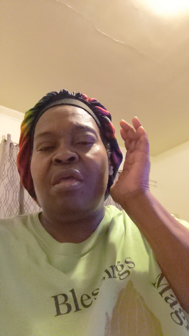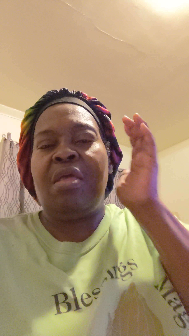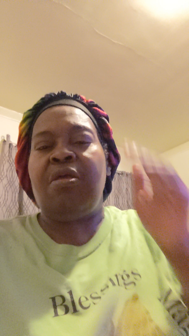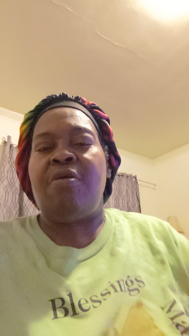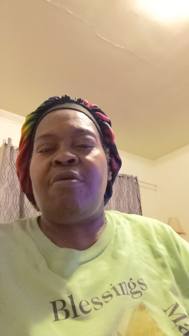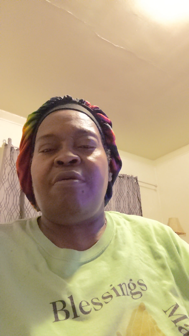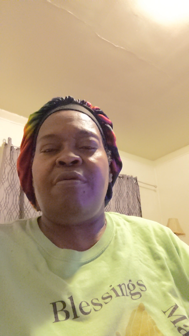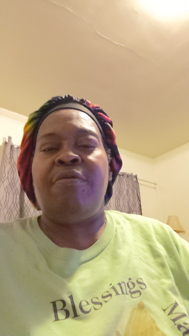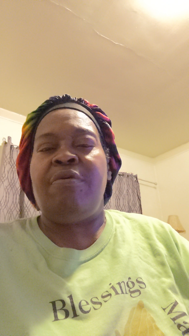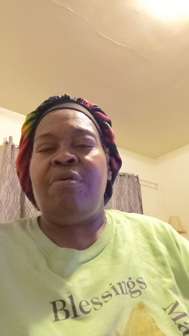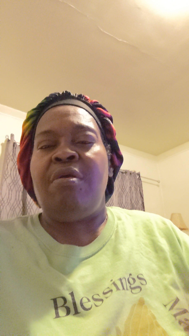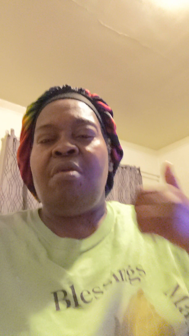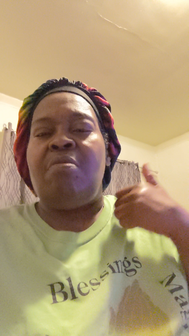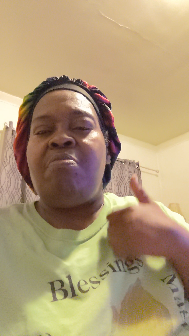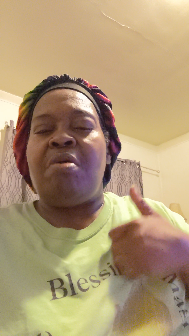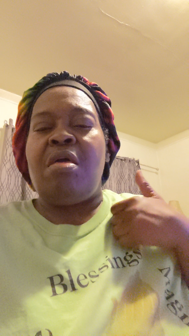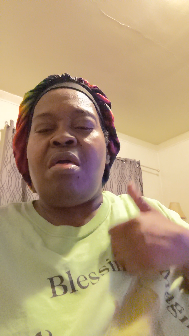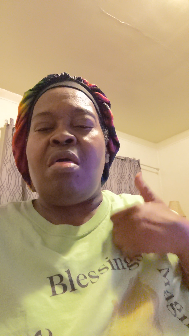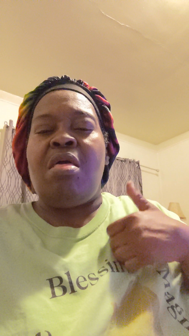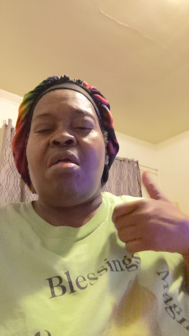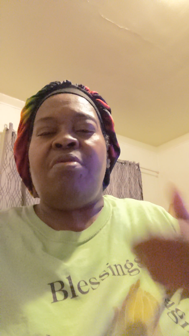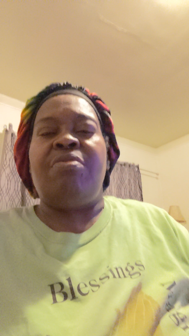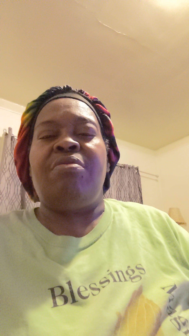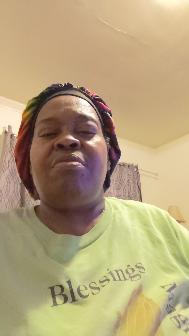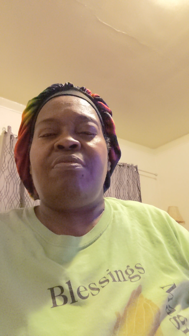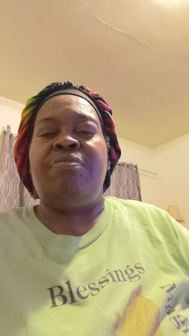bathtub